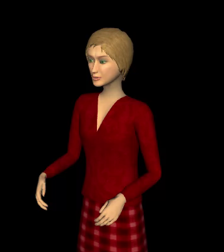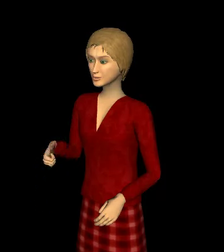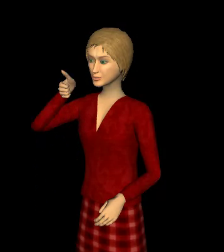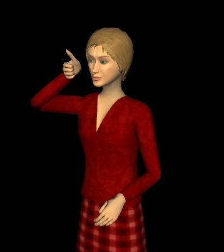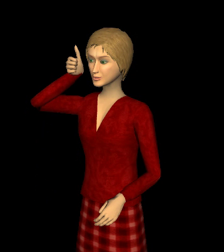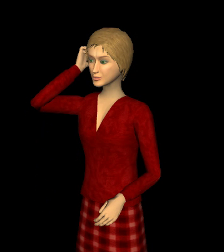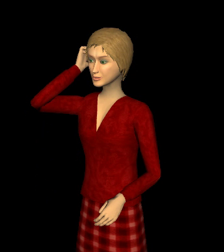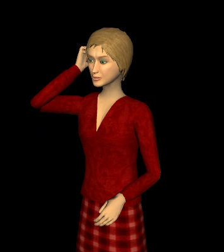أمس